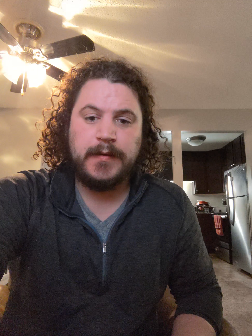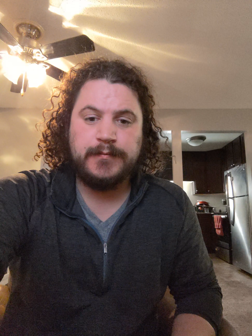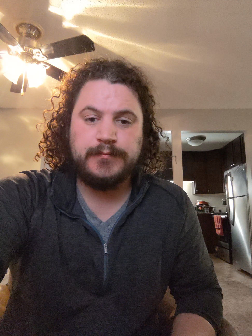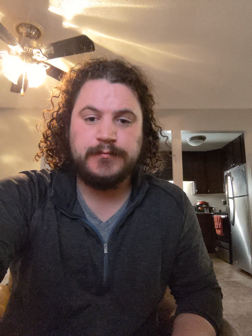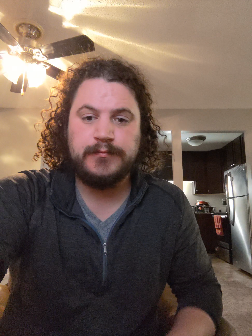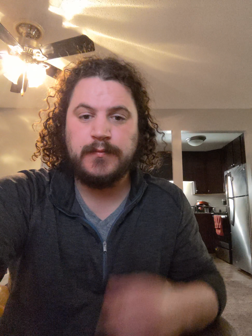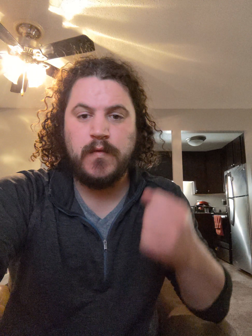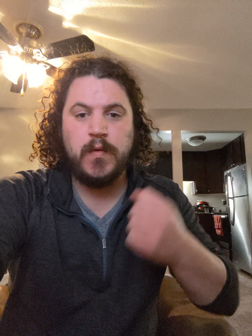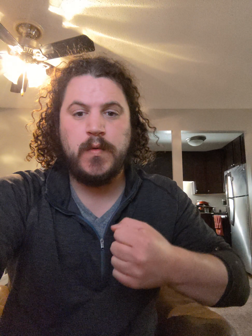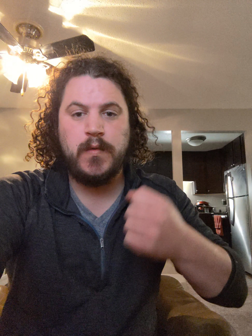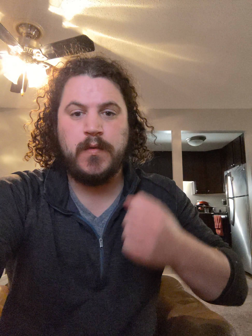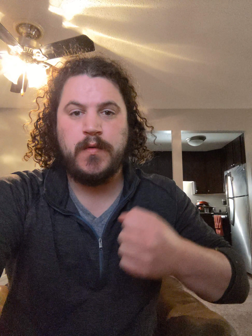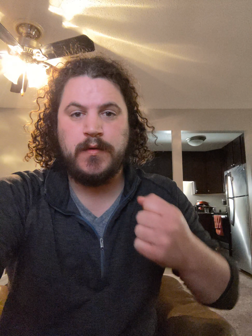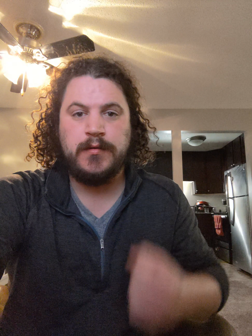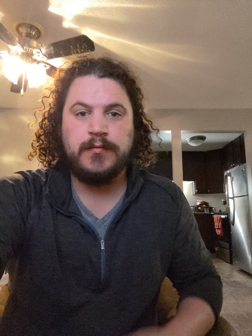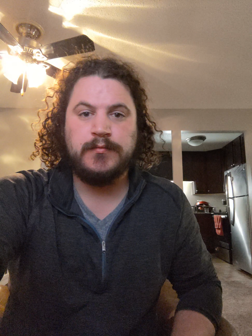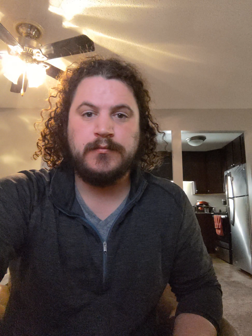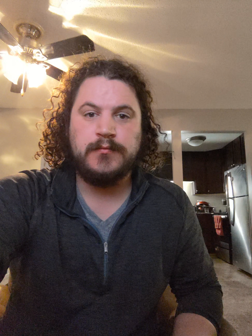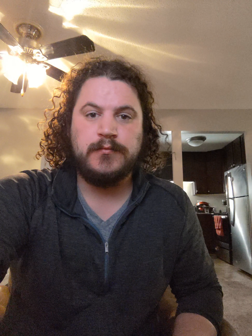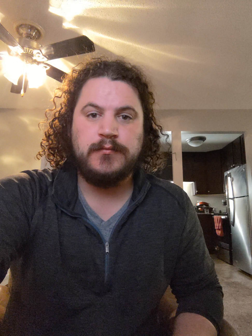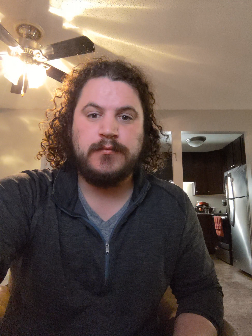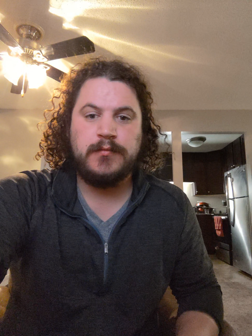car